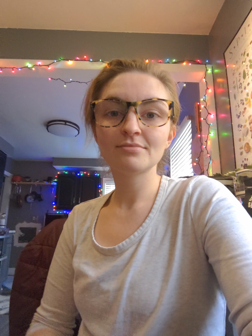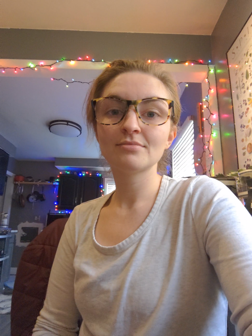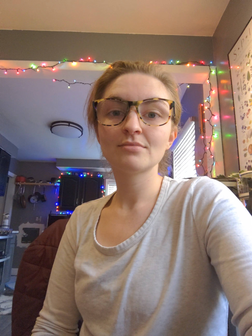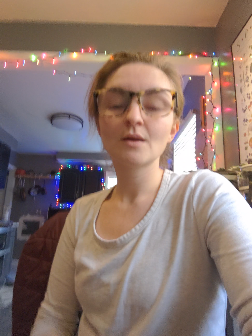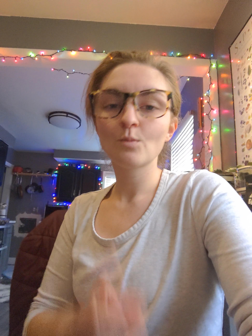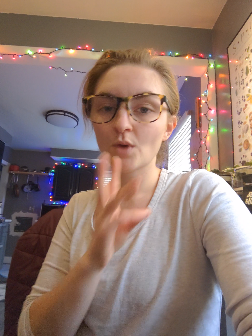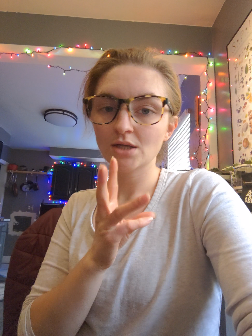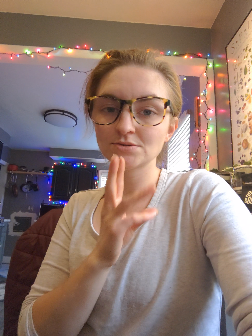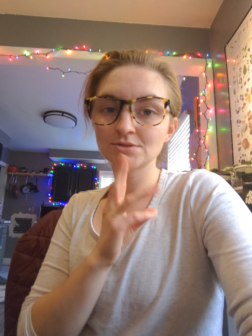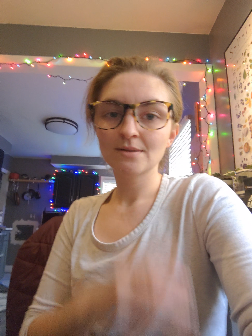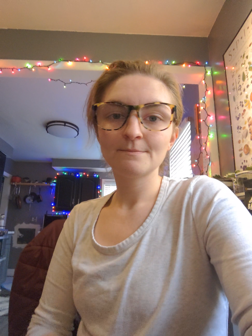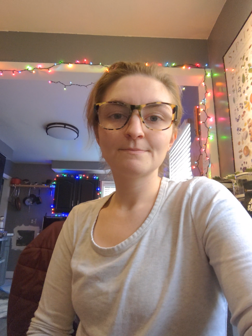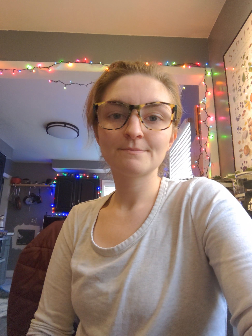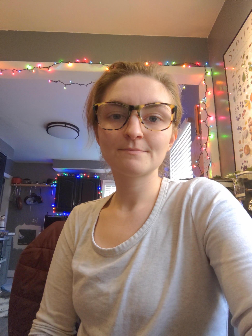water